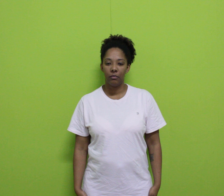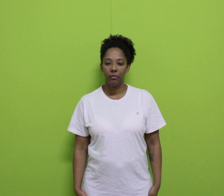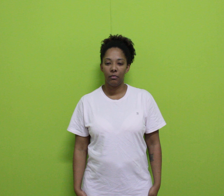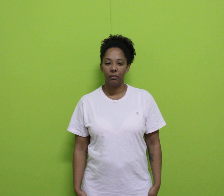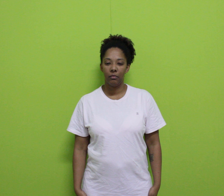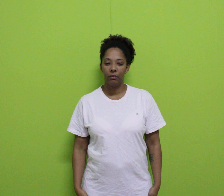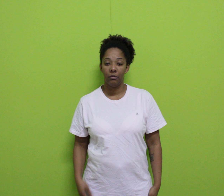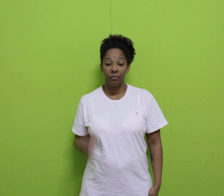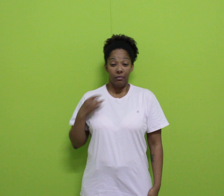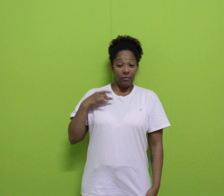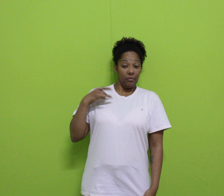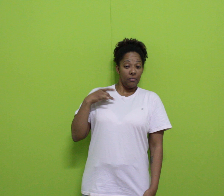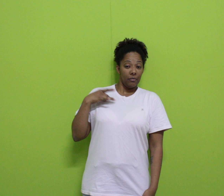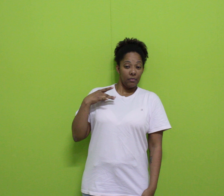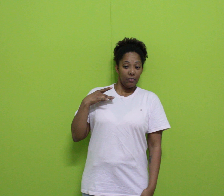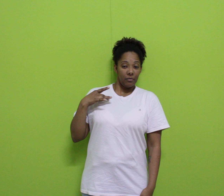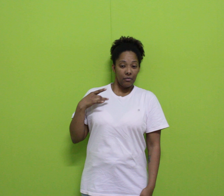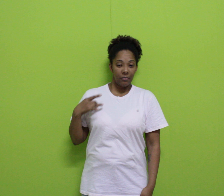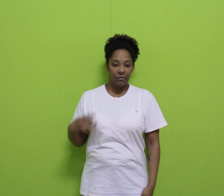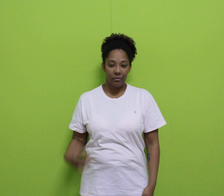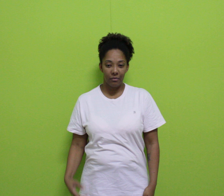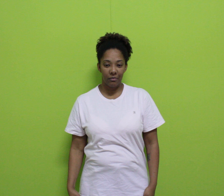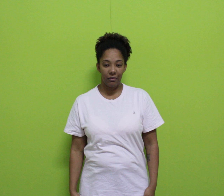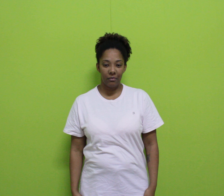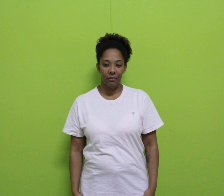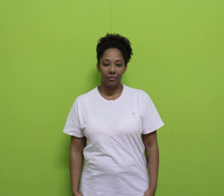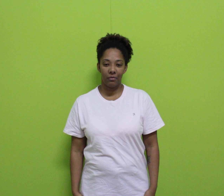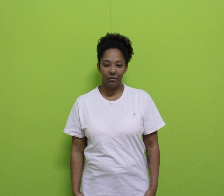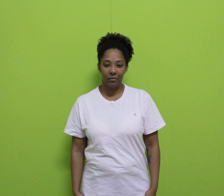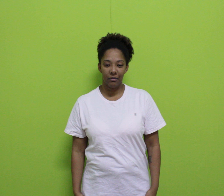medo